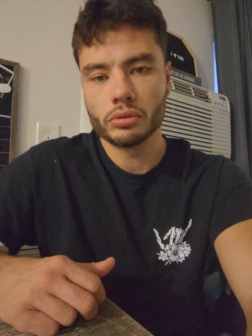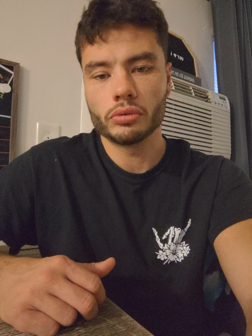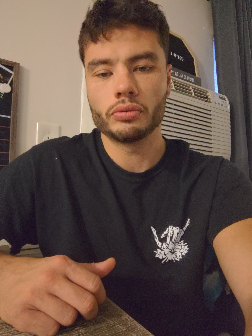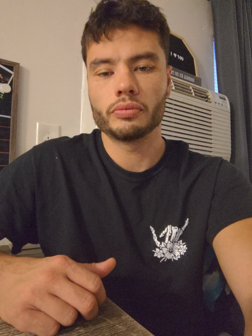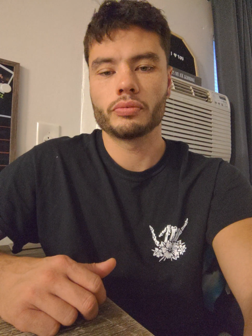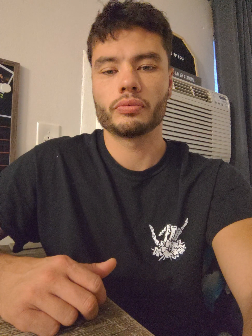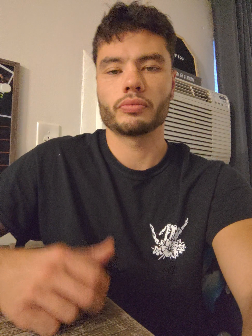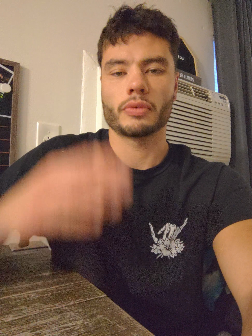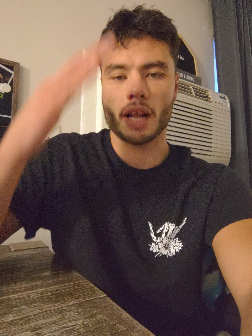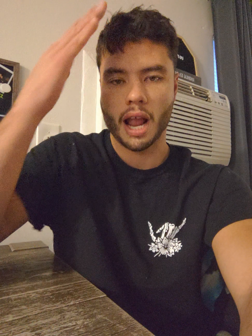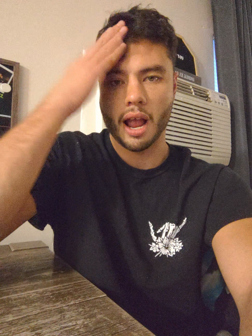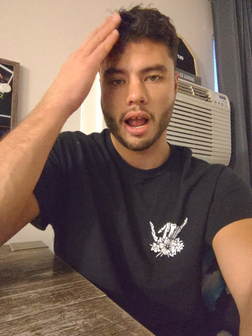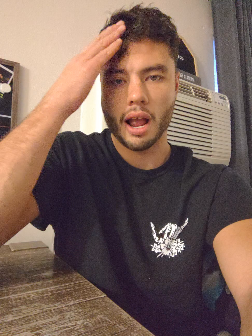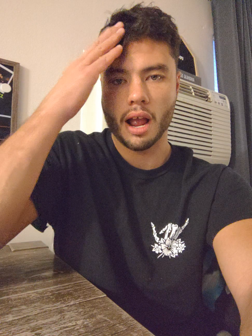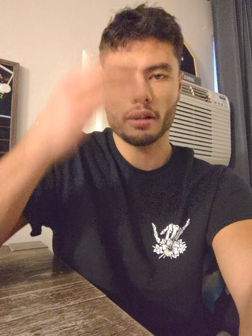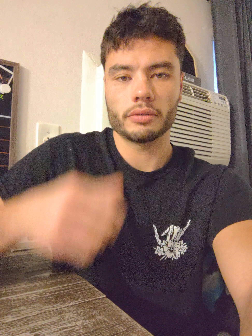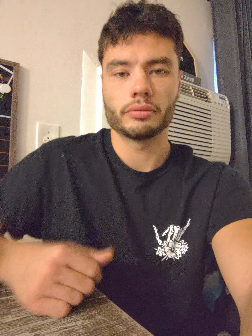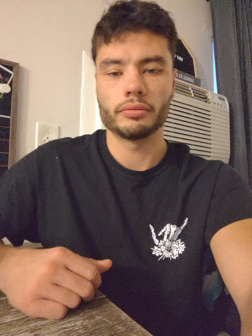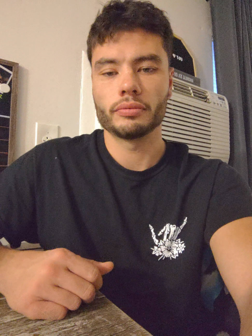hat